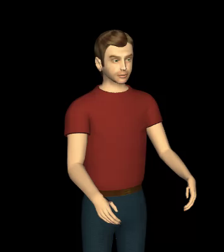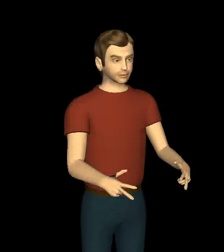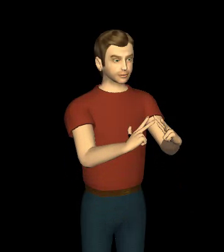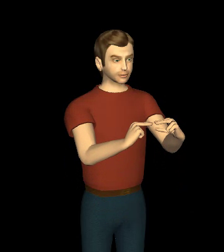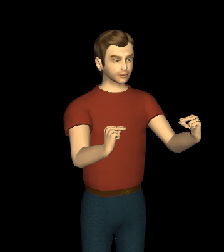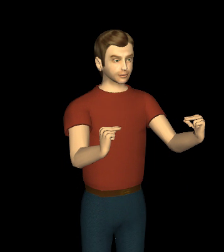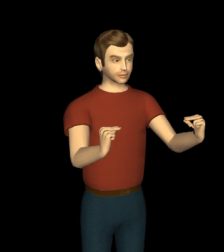نظيف